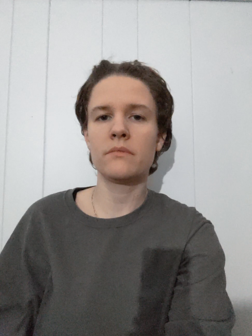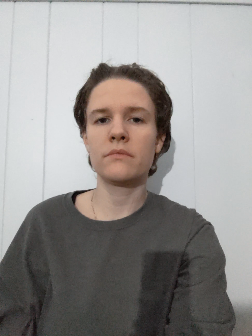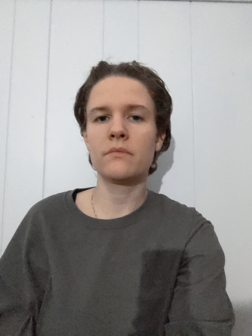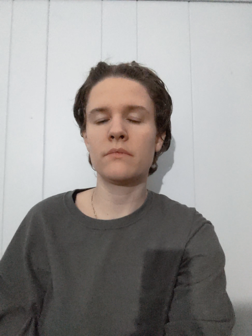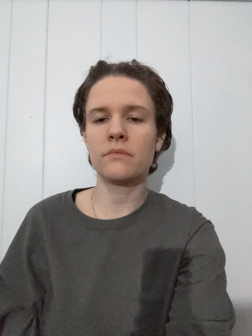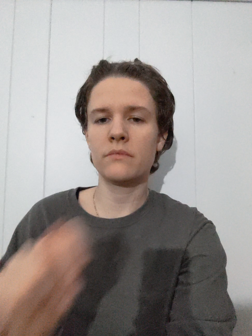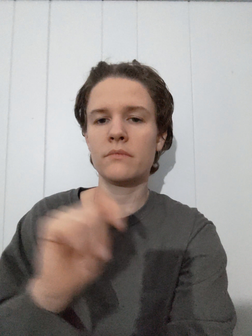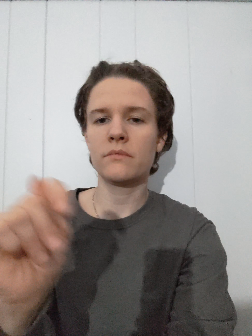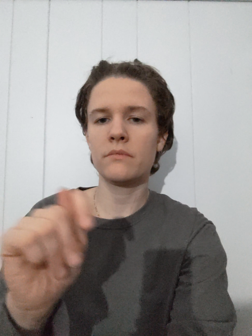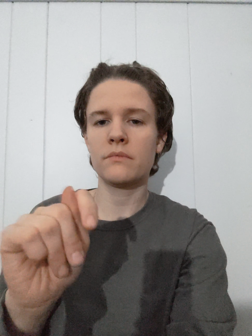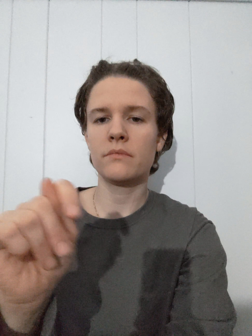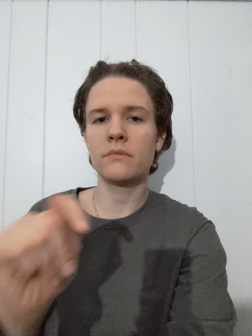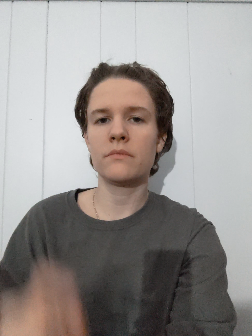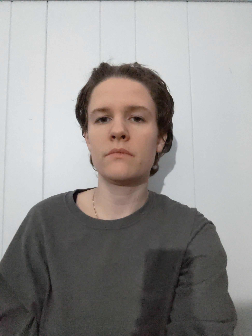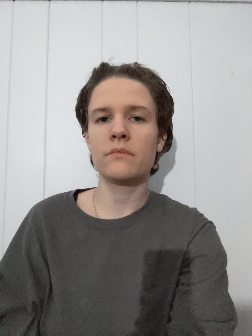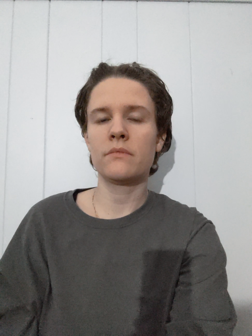potty